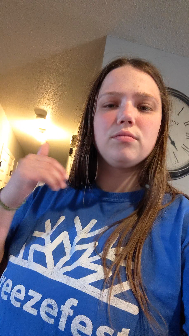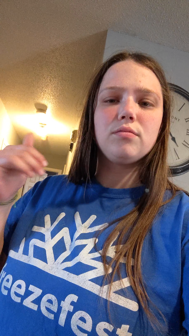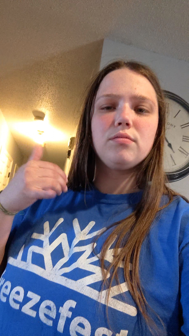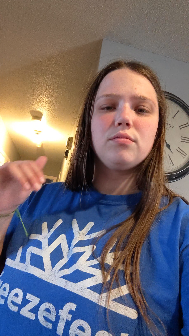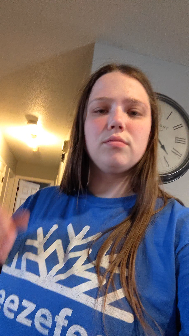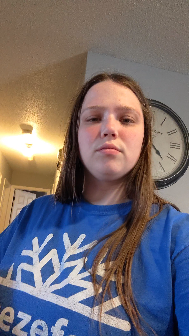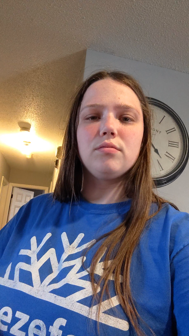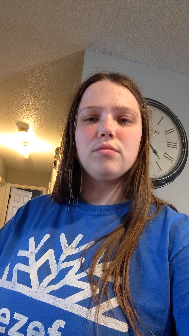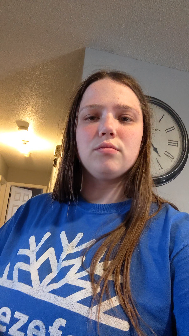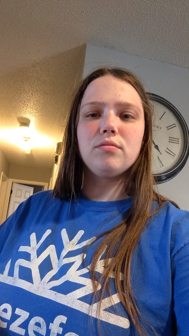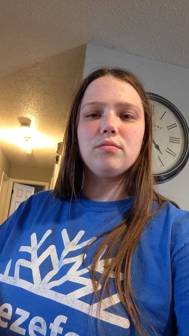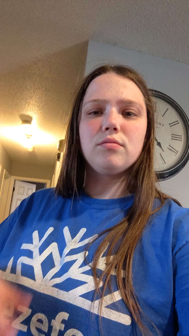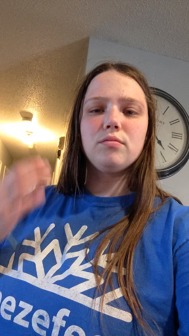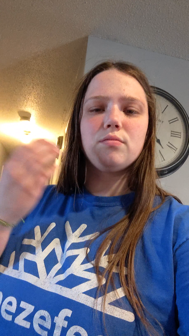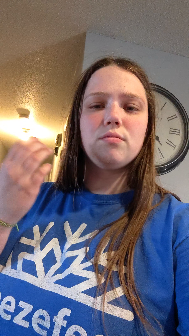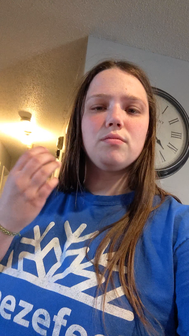shake